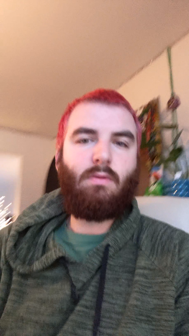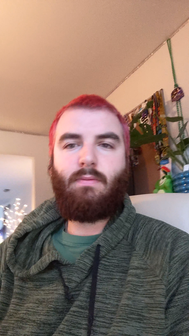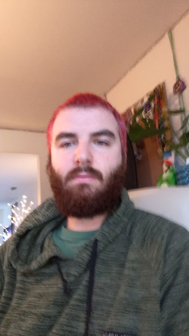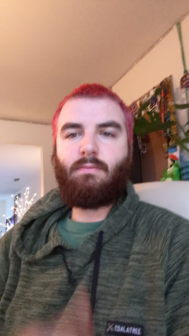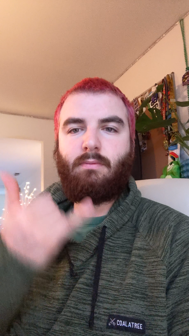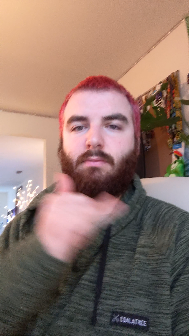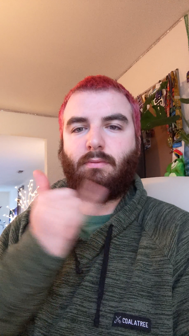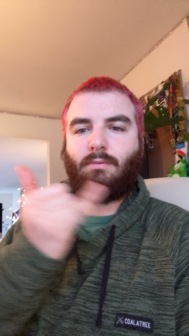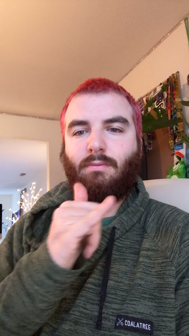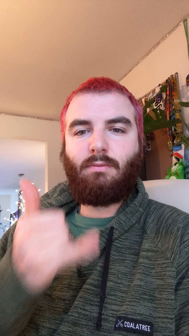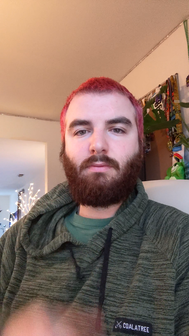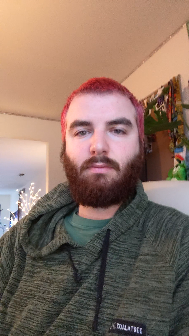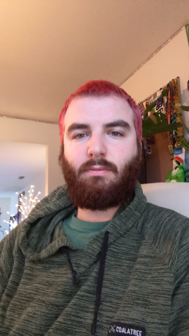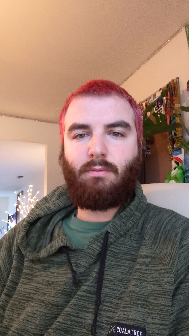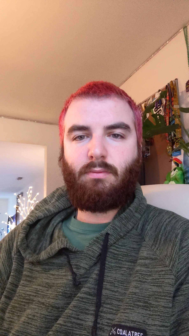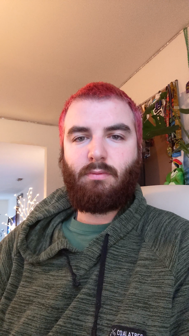play